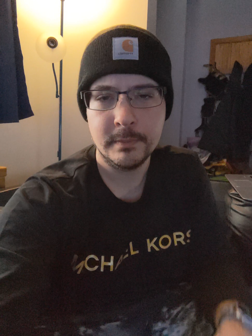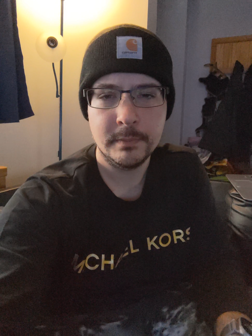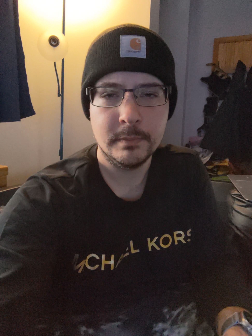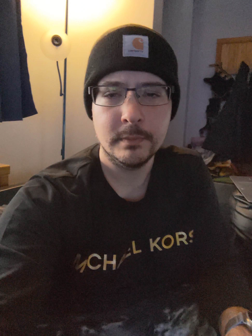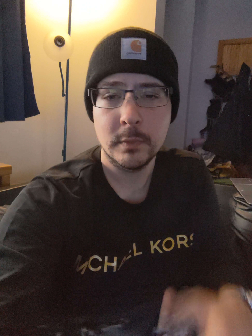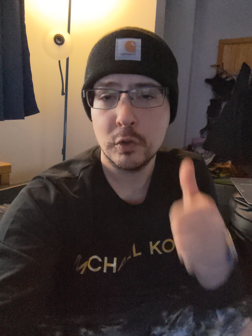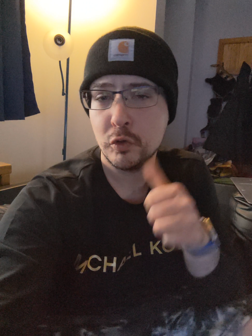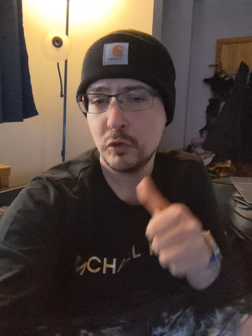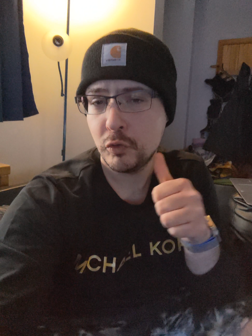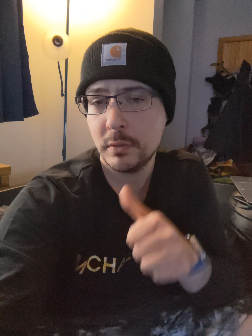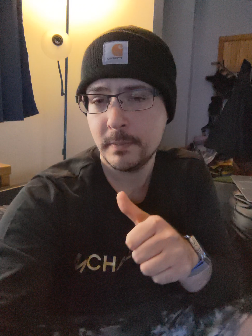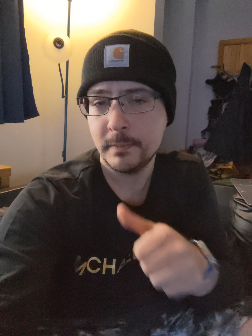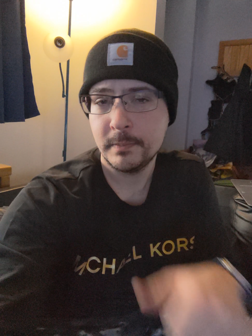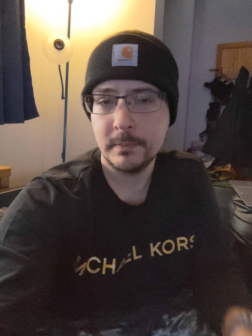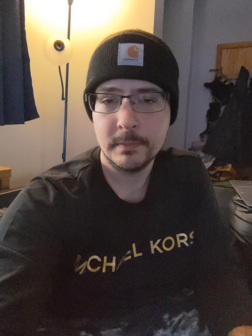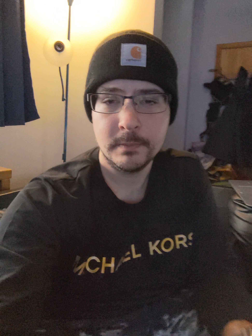girl